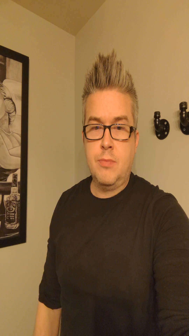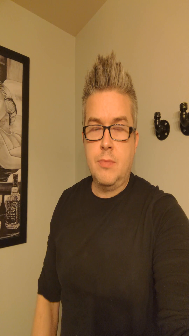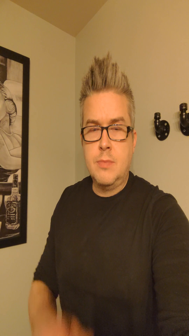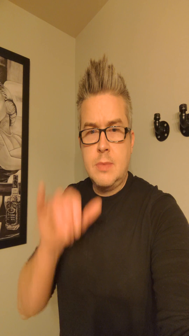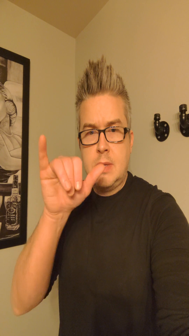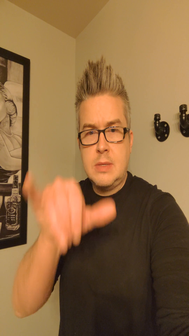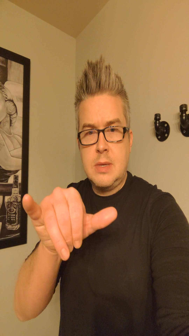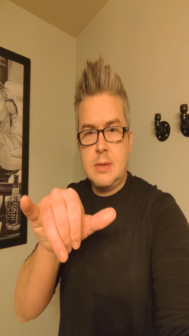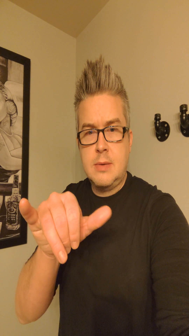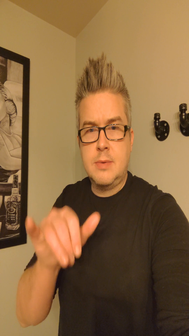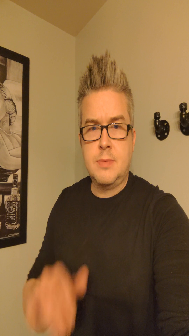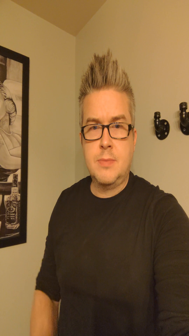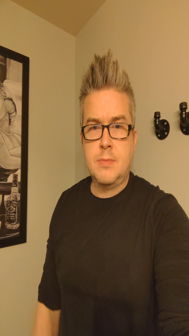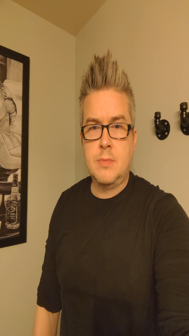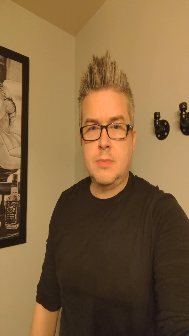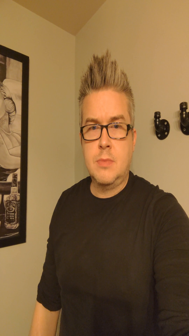stay